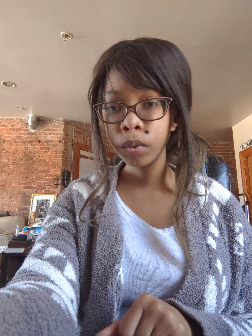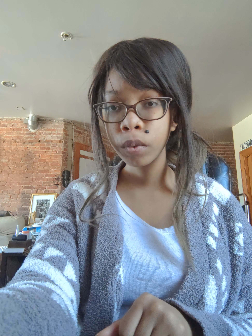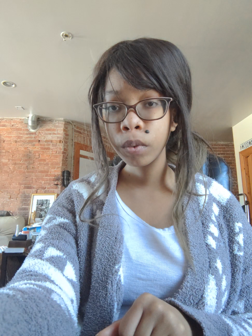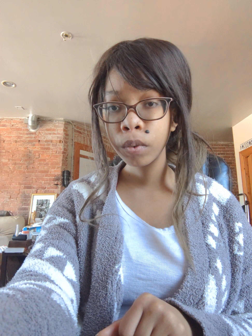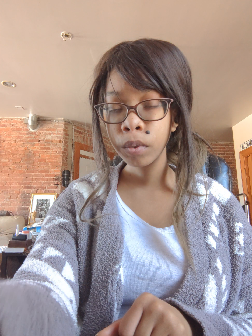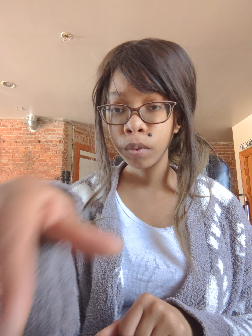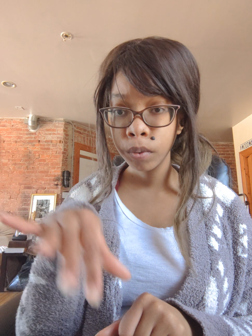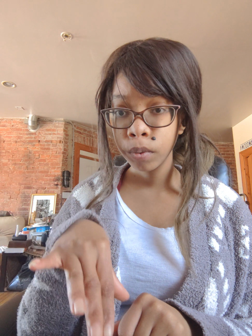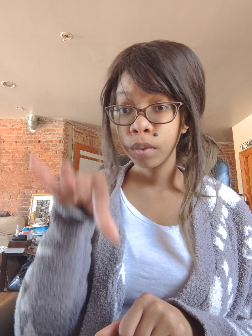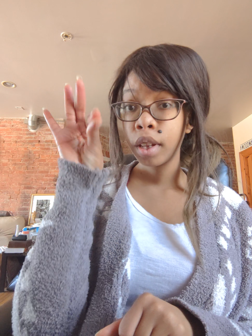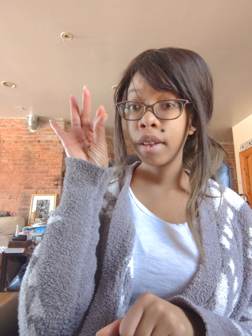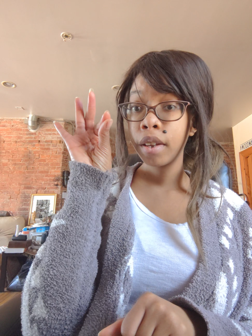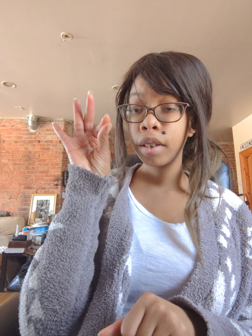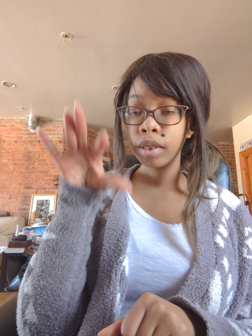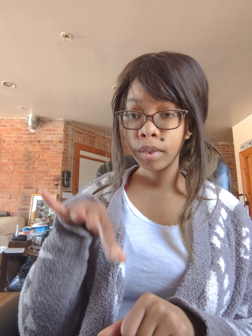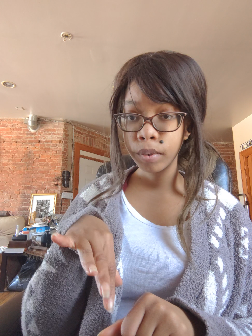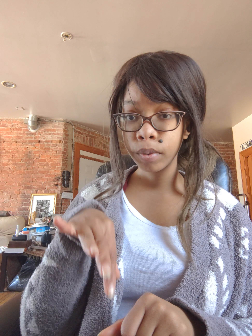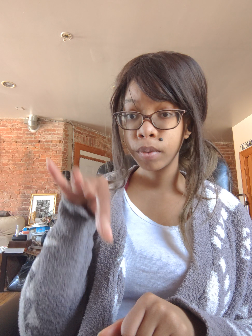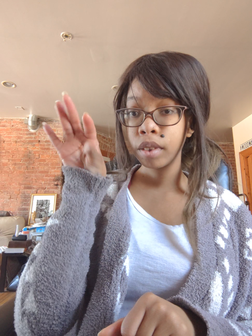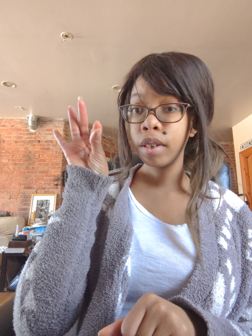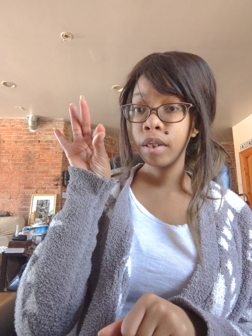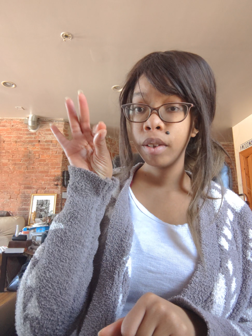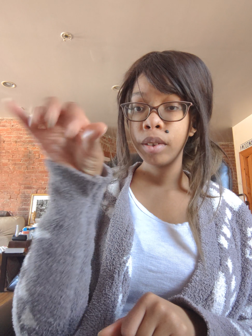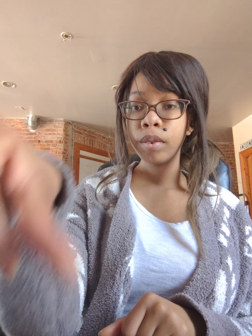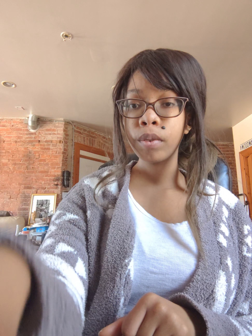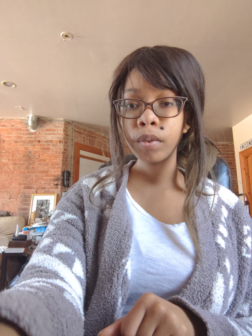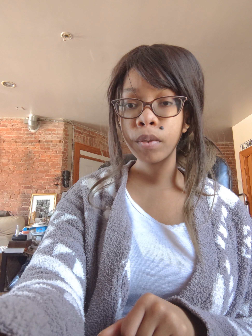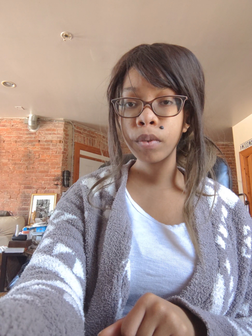find